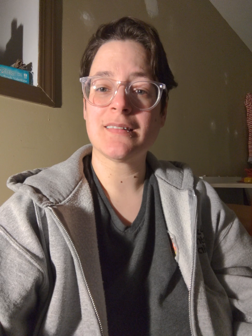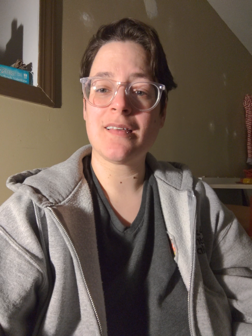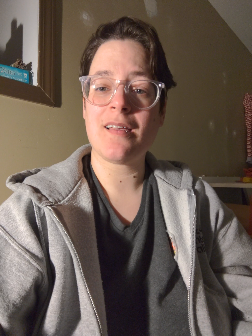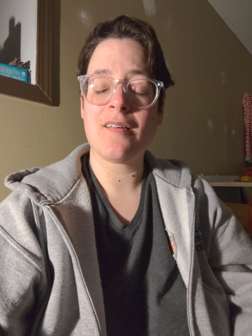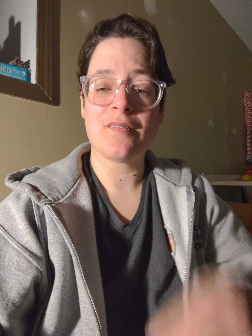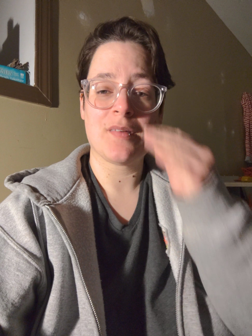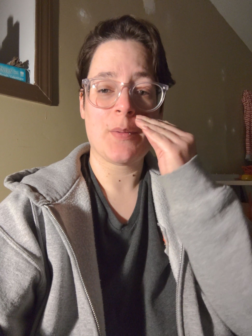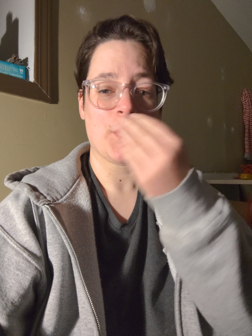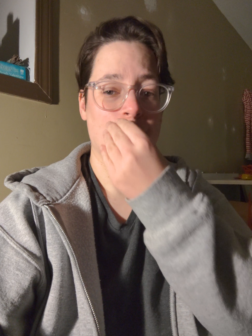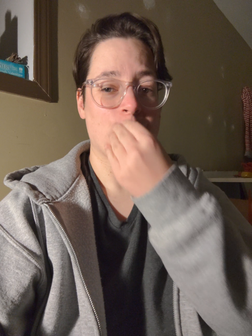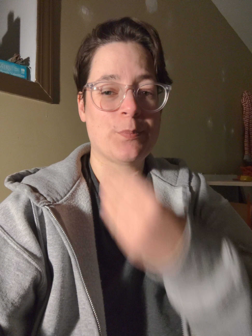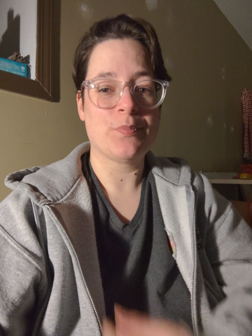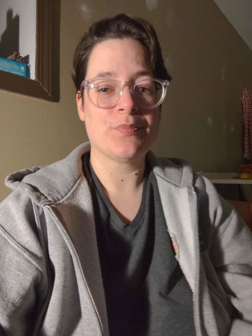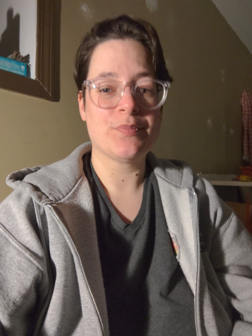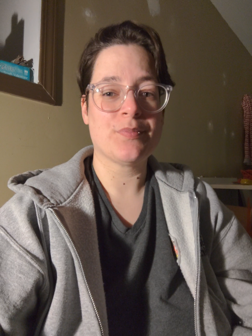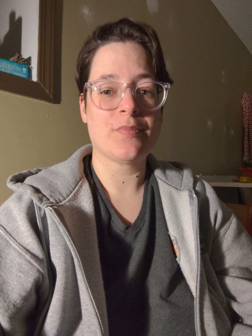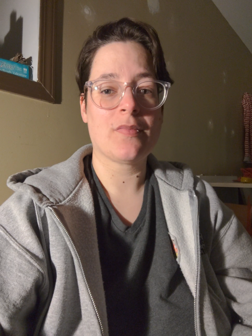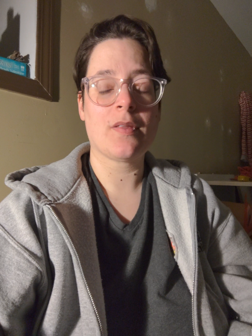flower